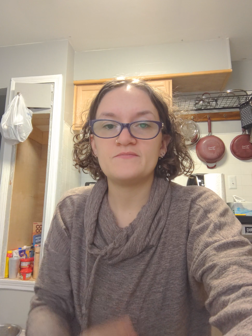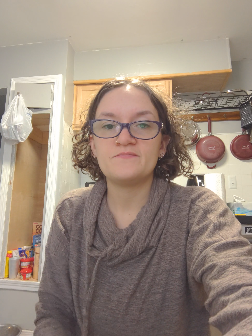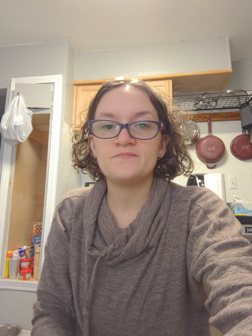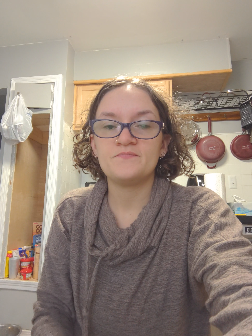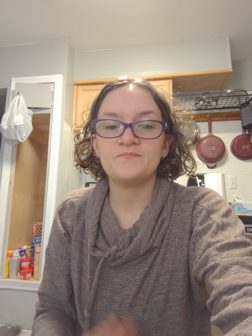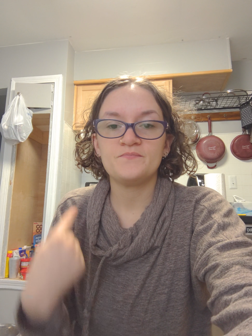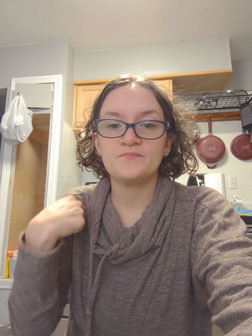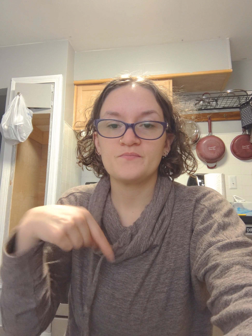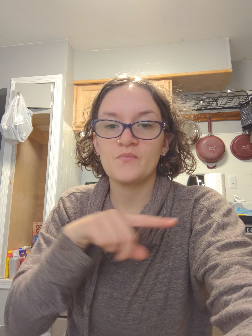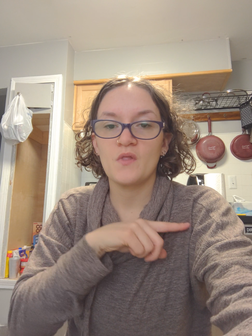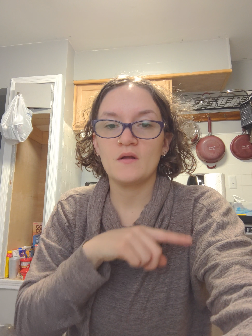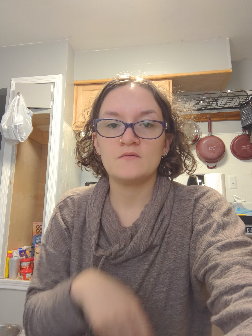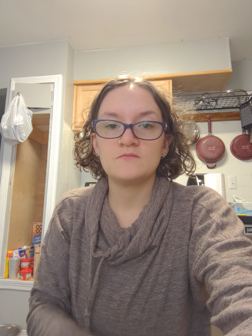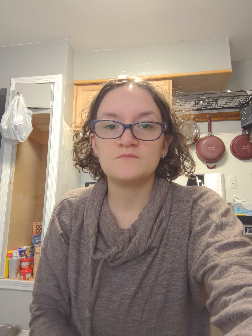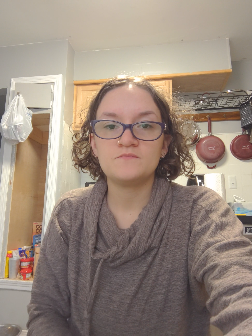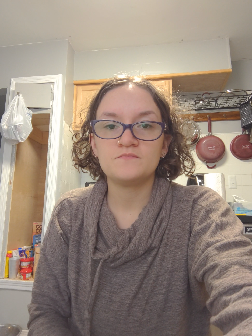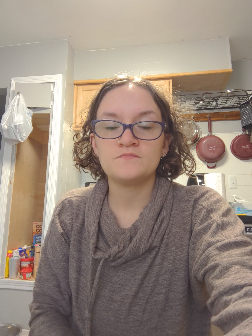we